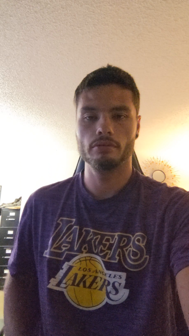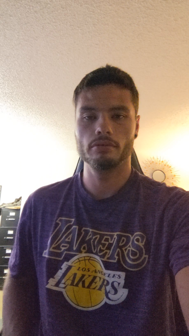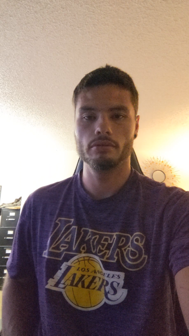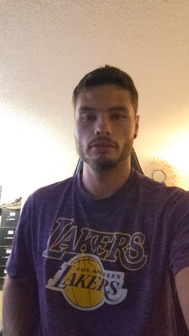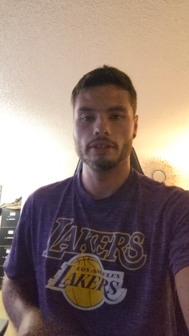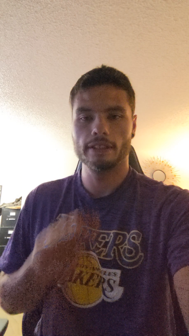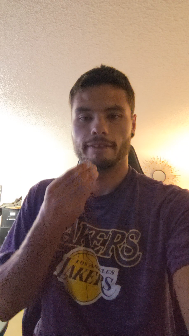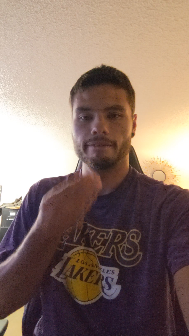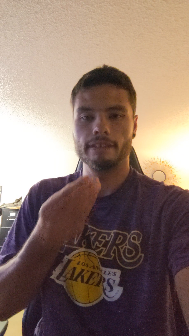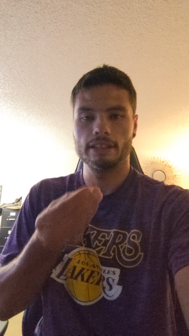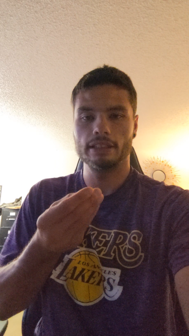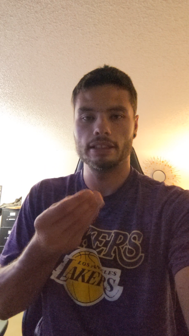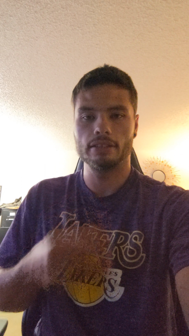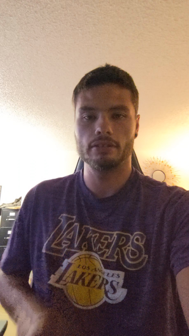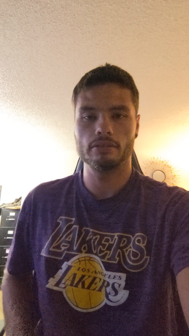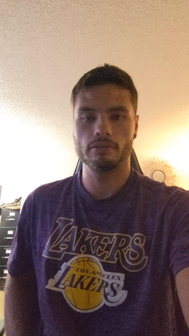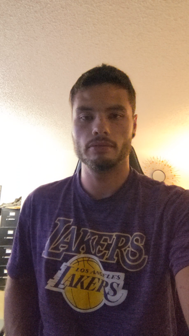feed